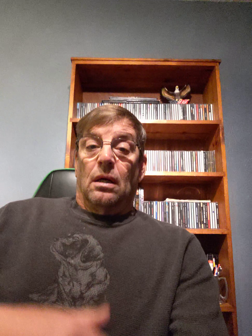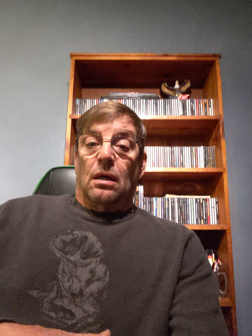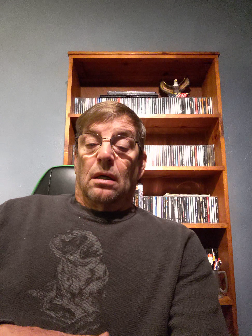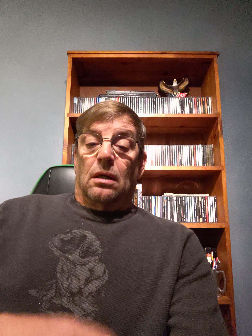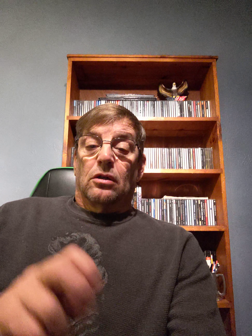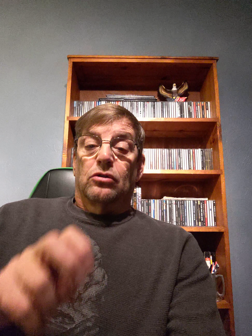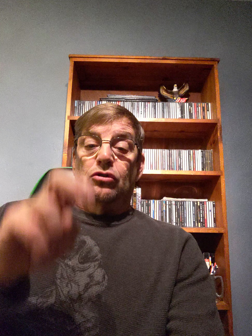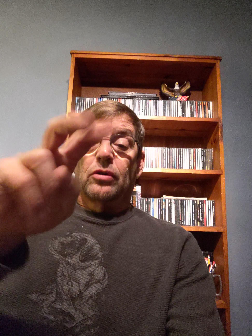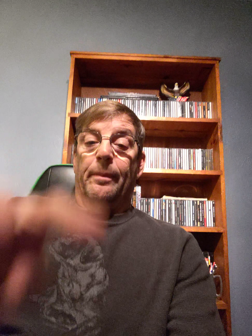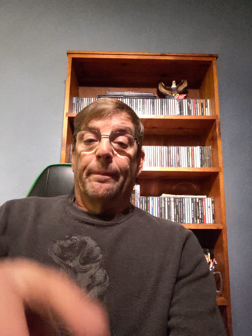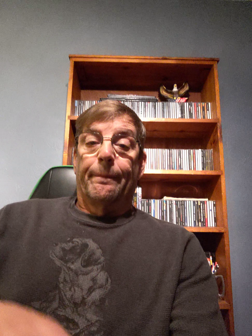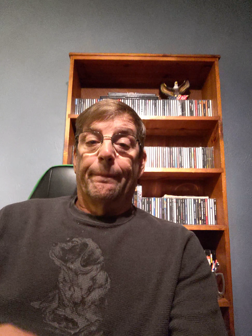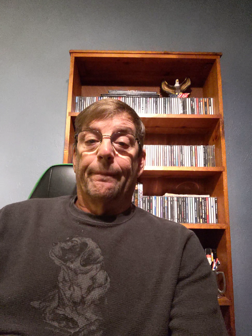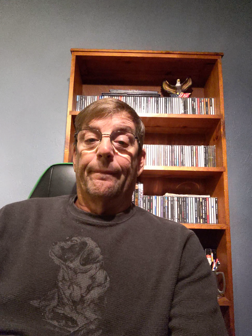jump